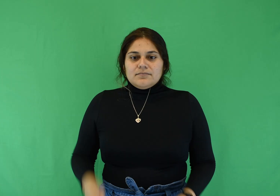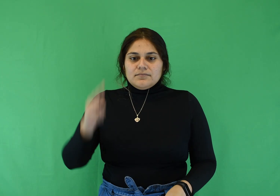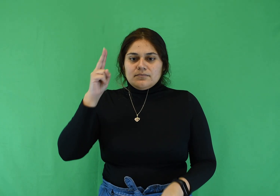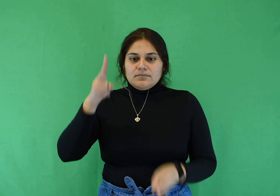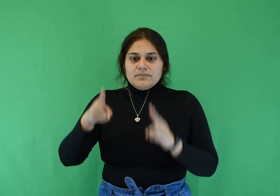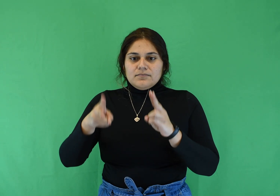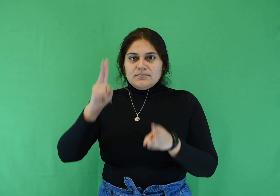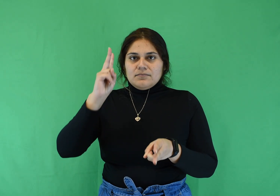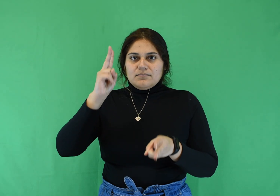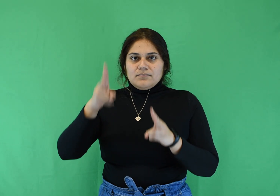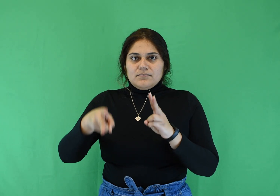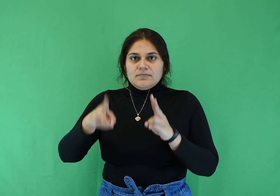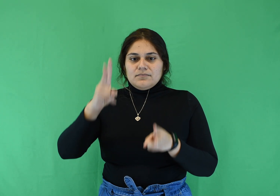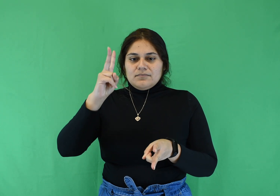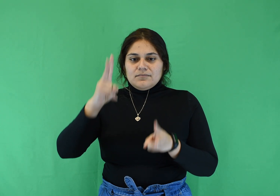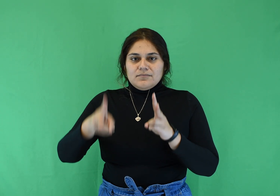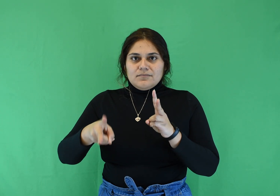platicar